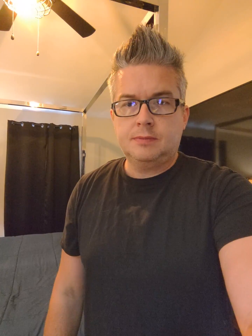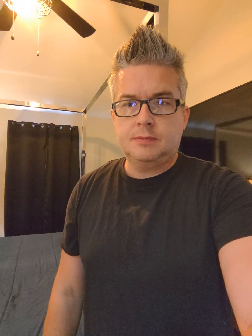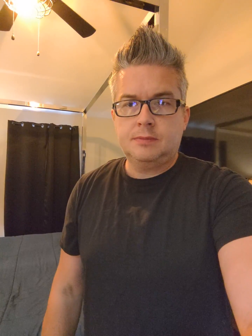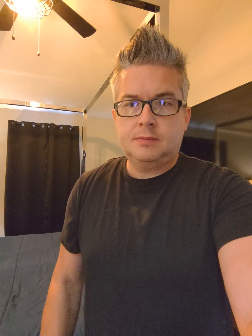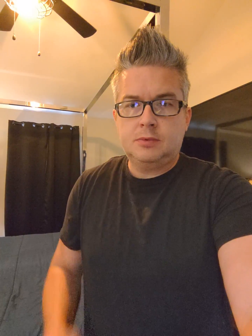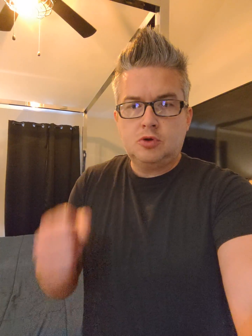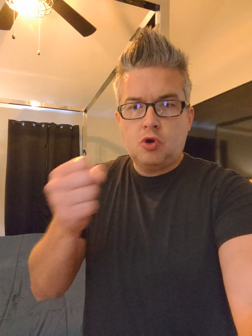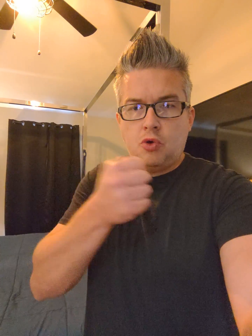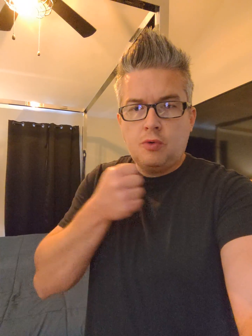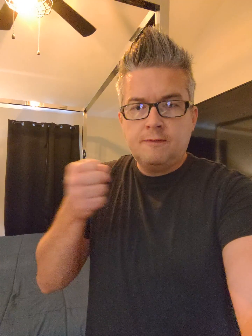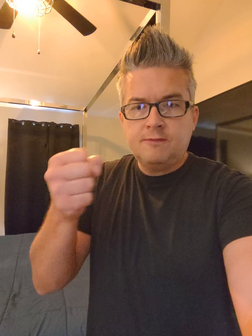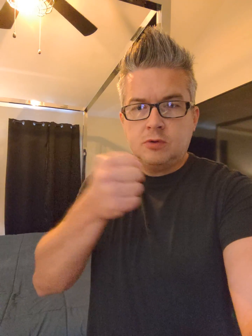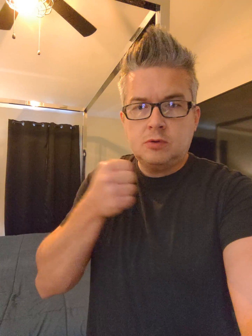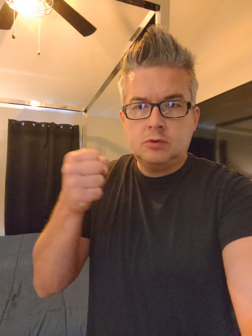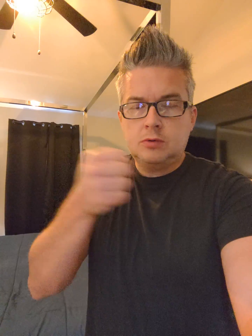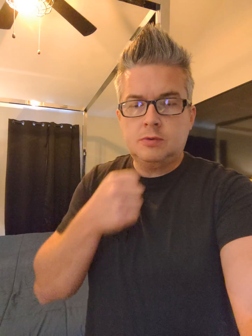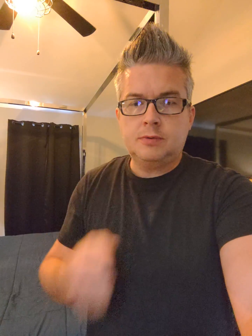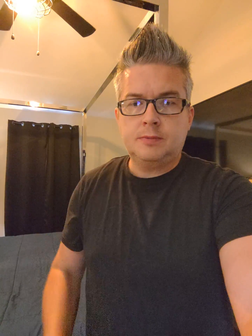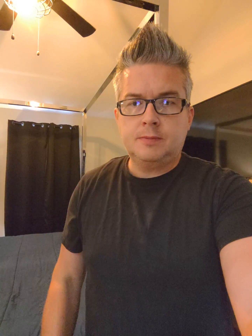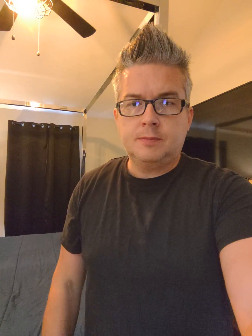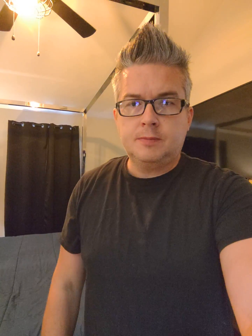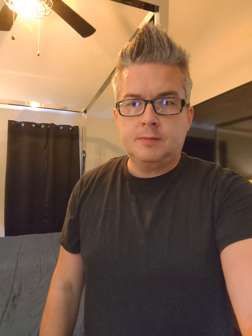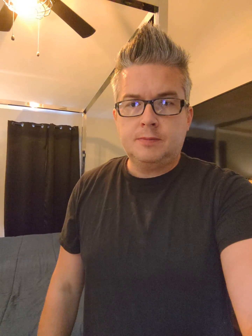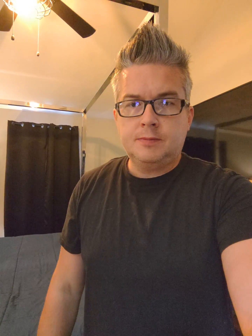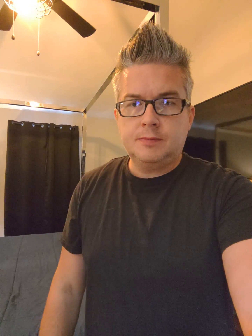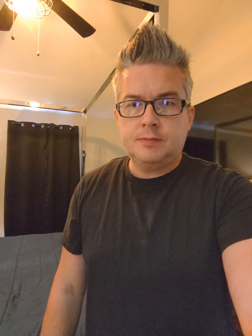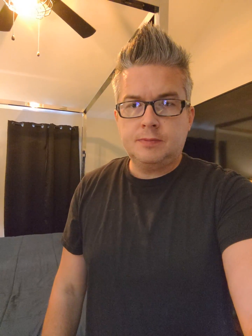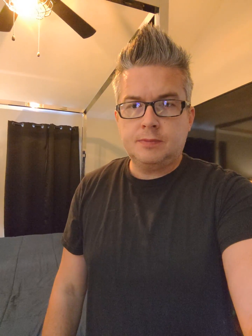coffee